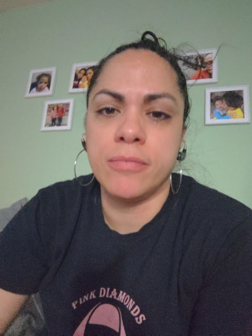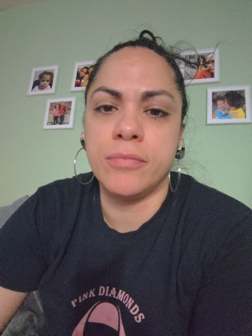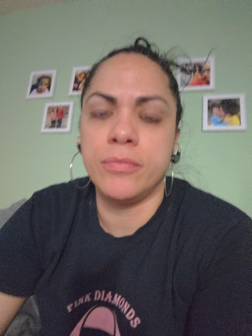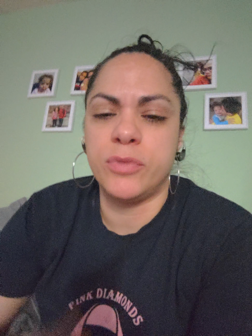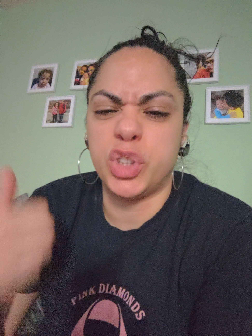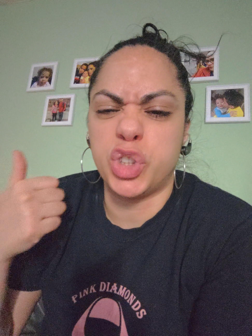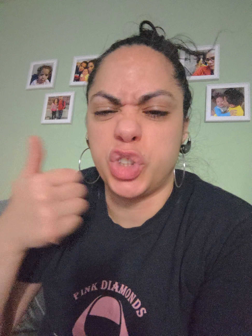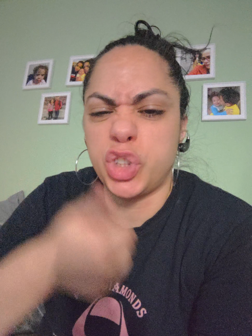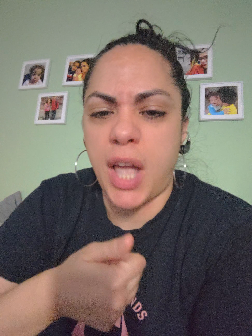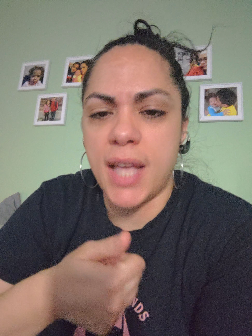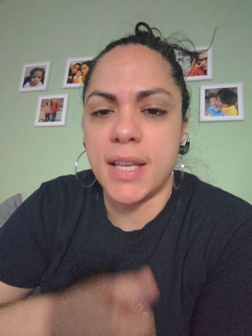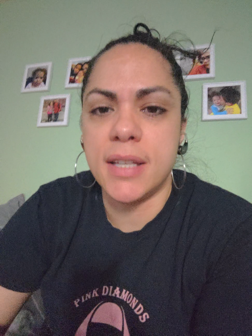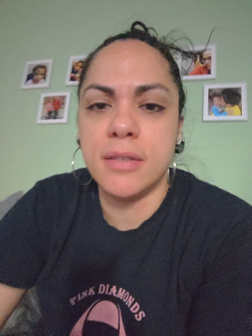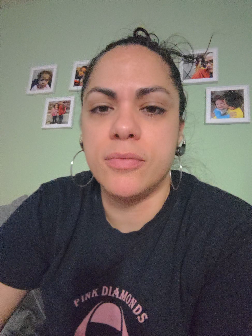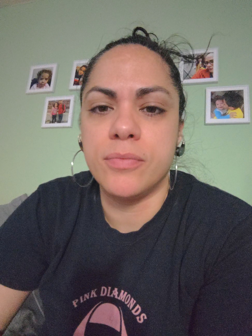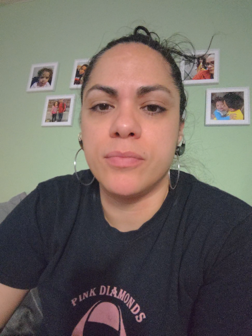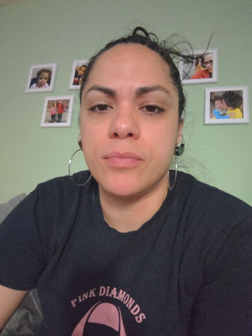jacket